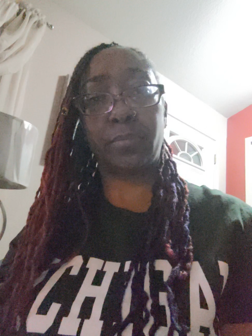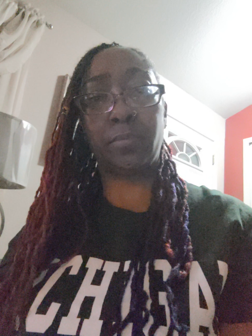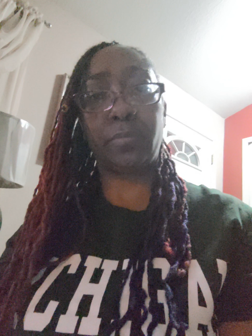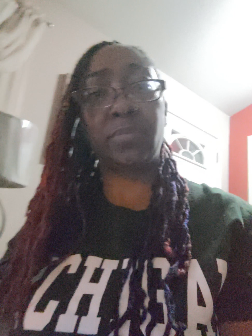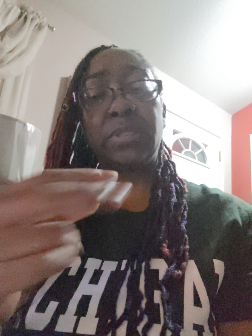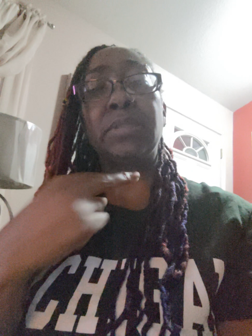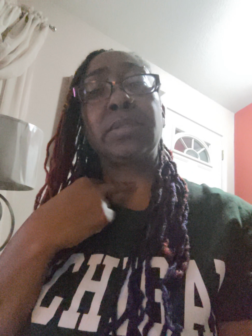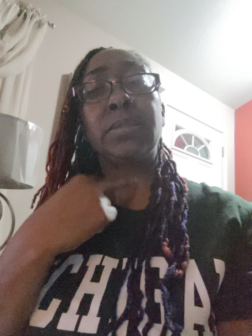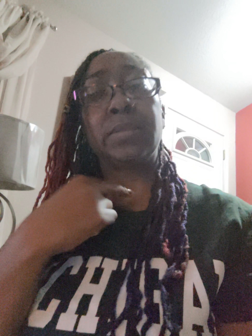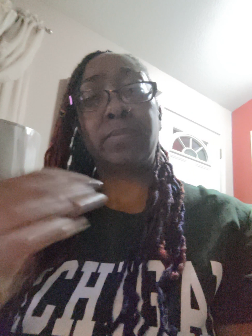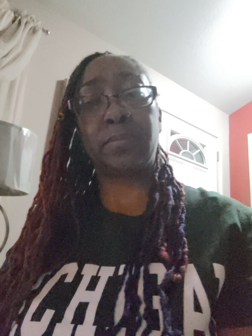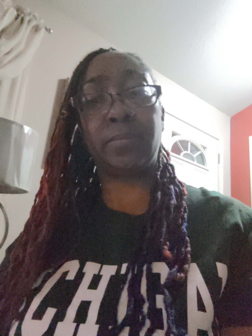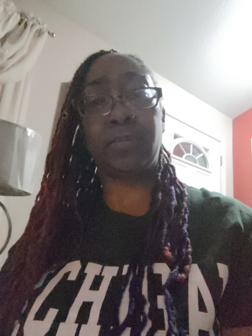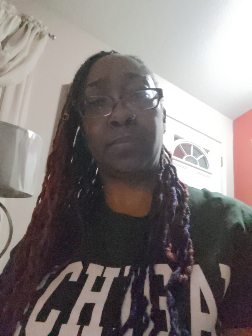stuck